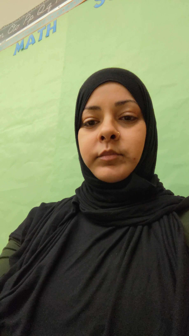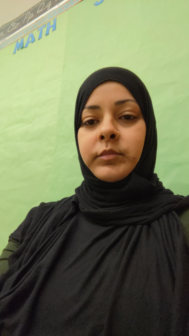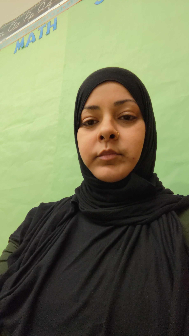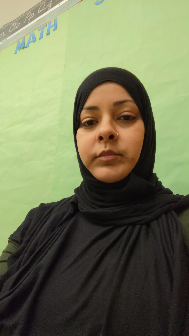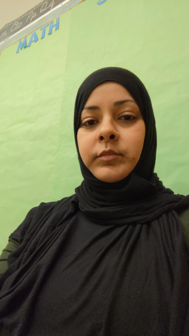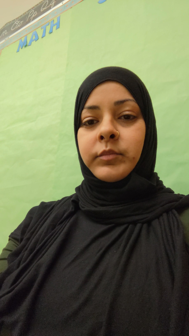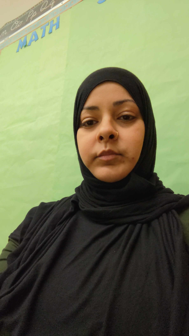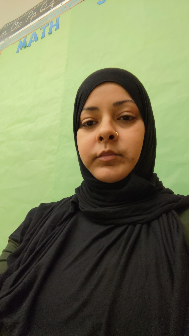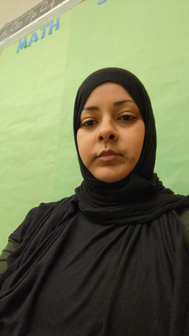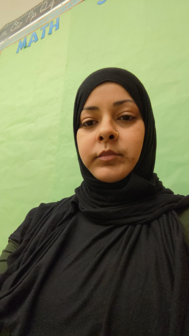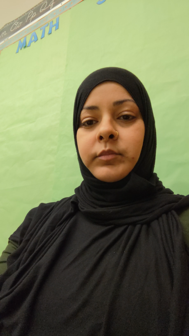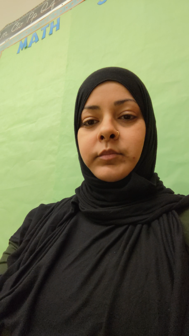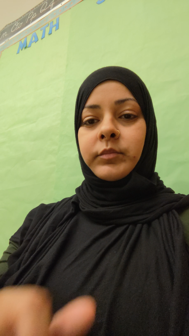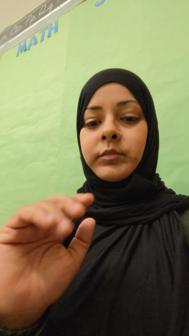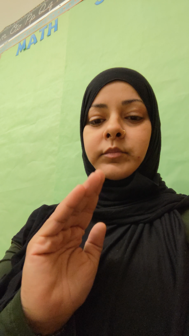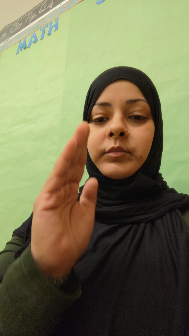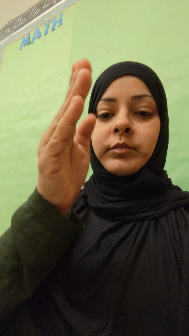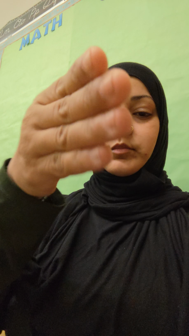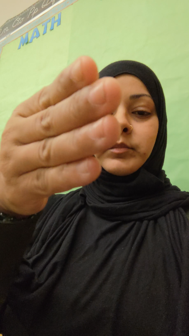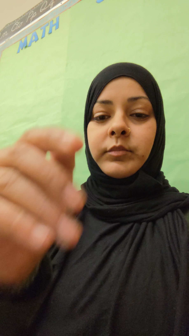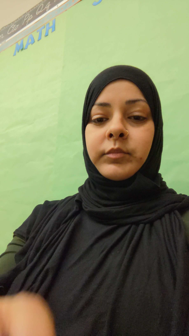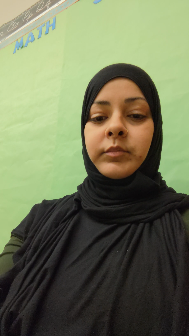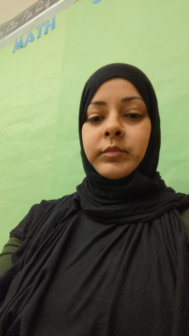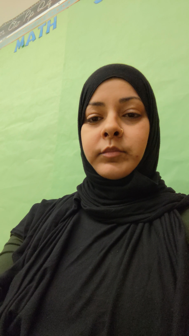over